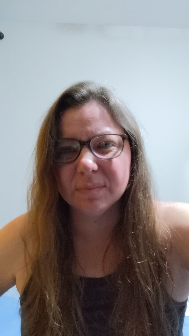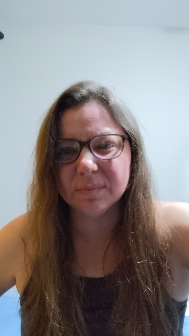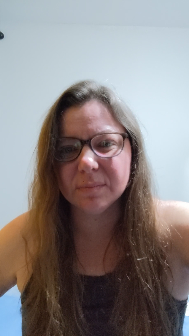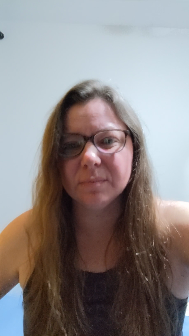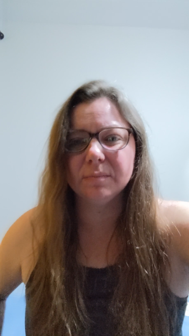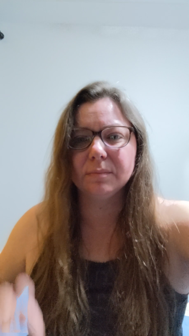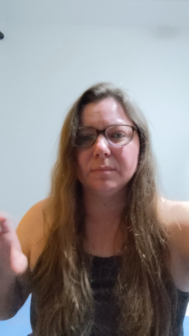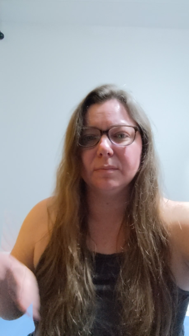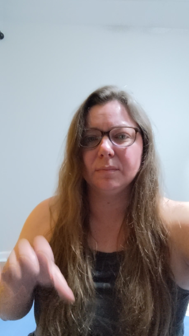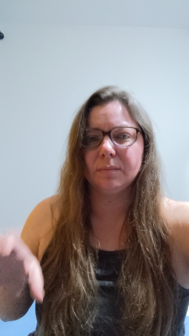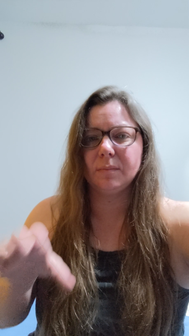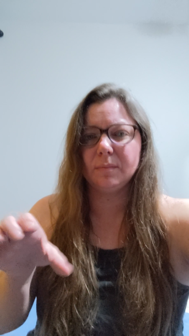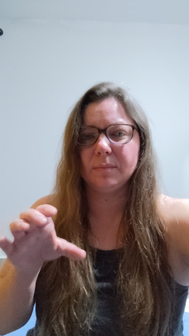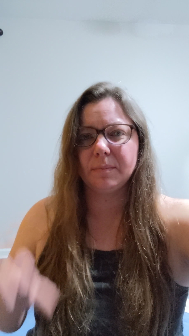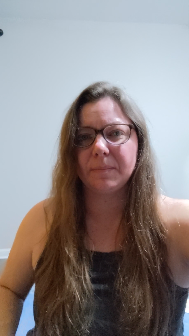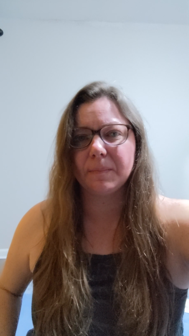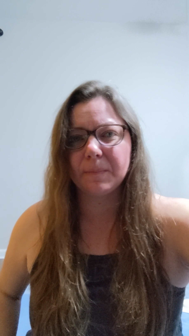does